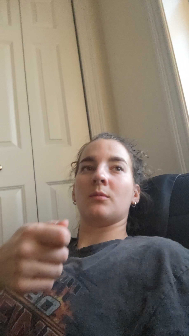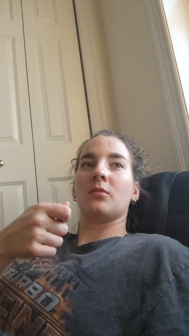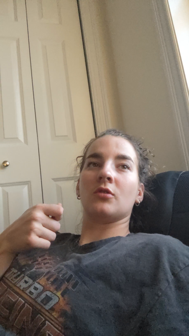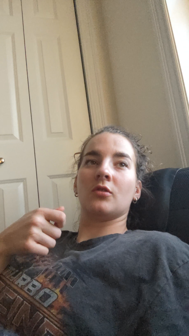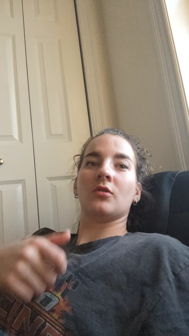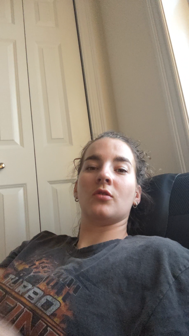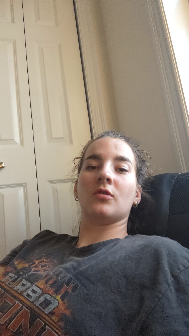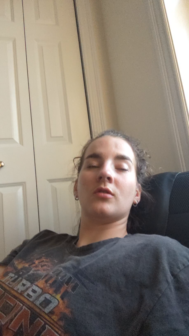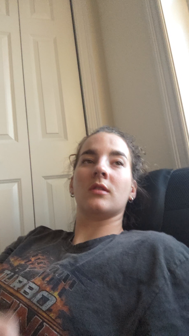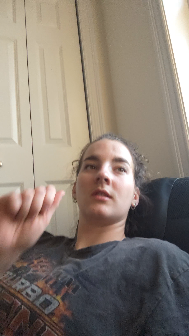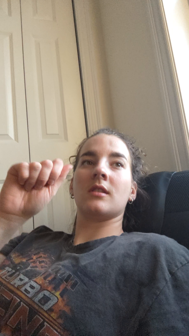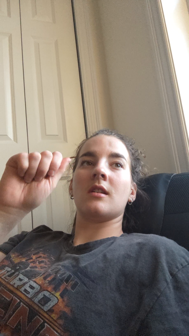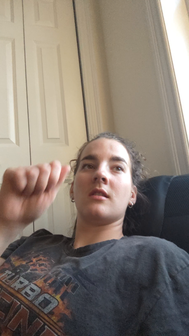knock